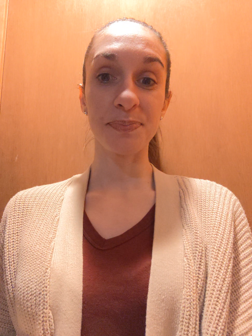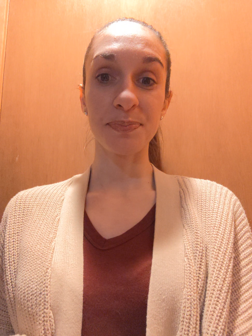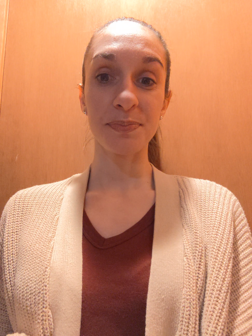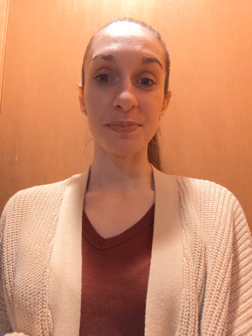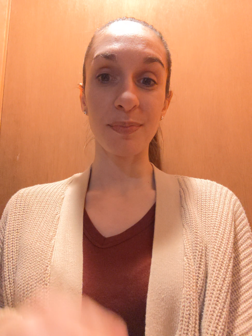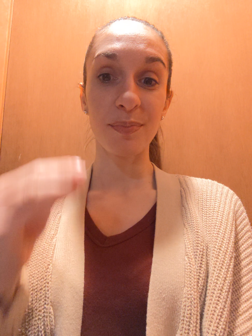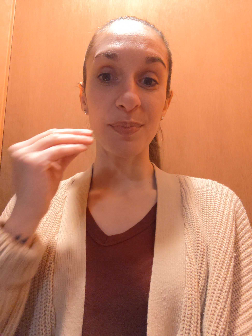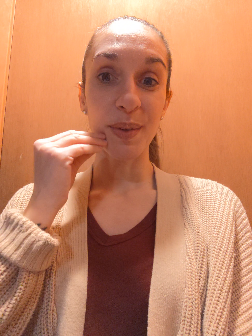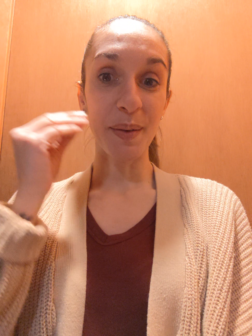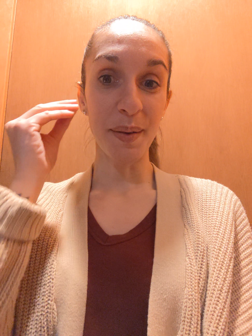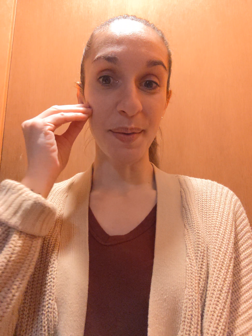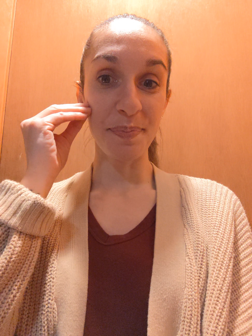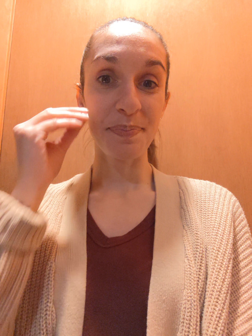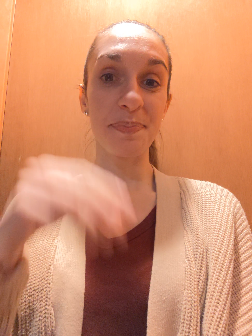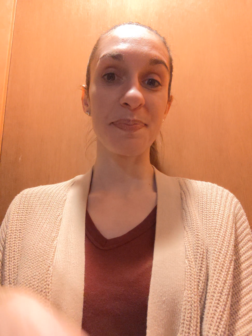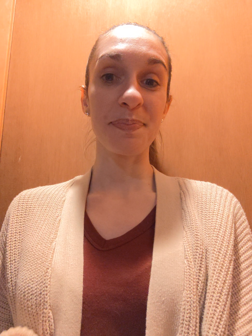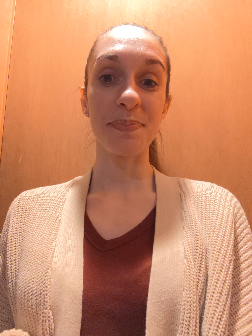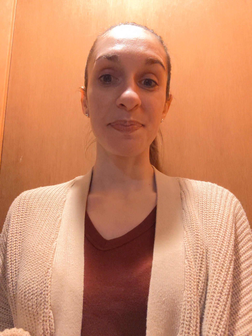home